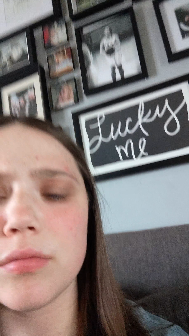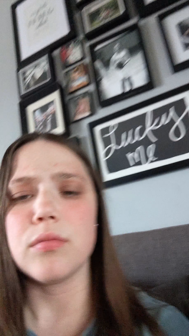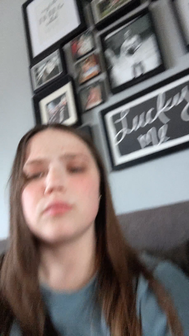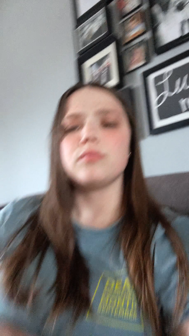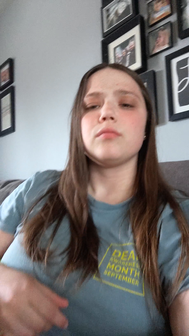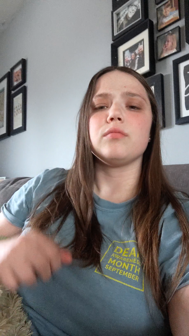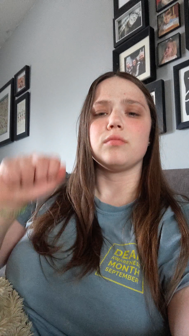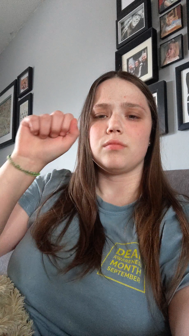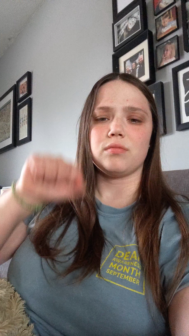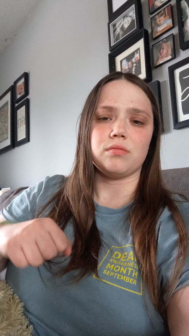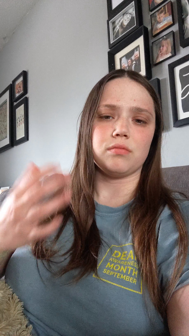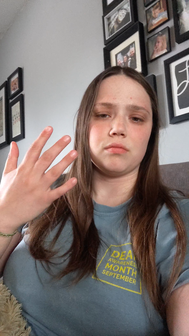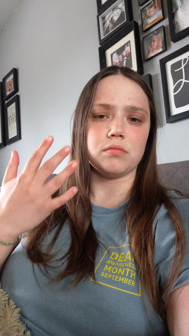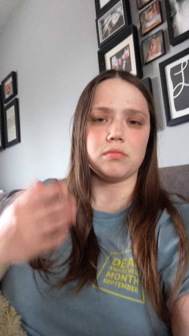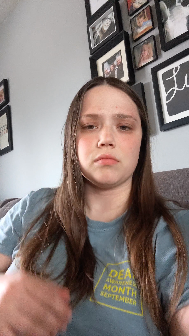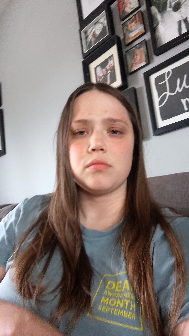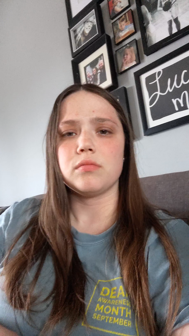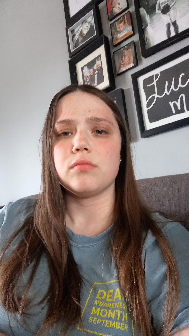gloves